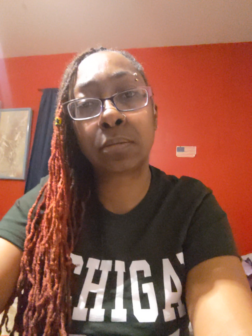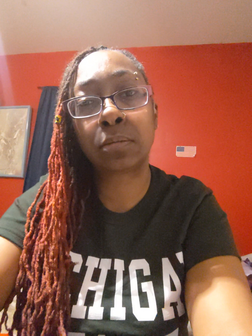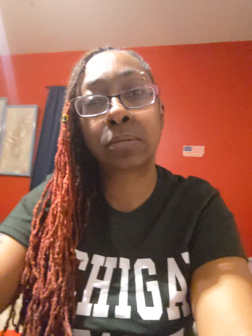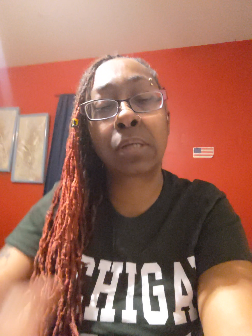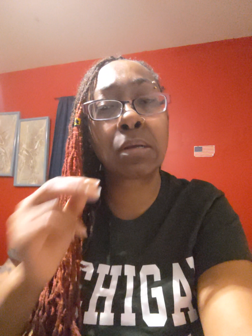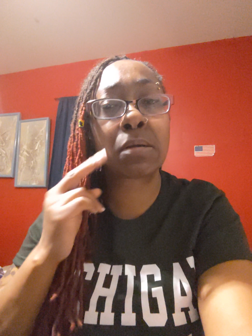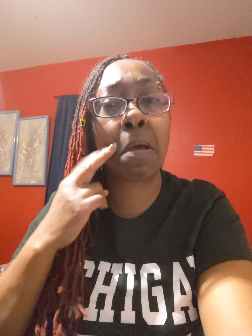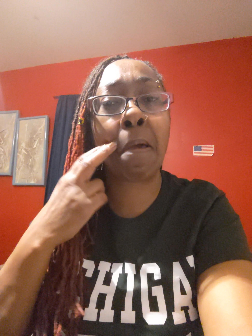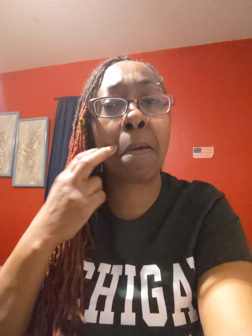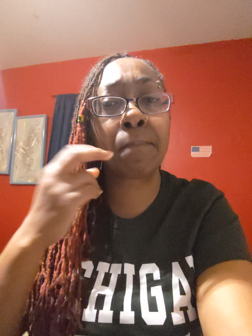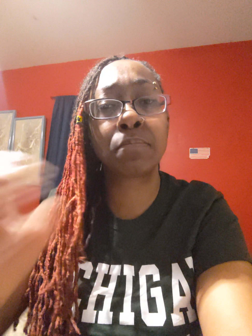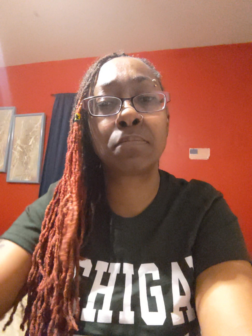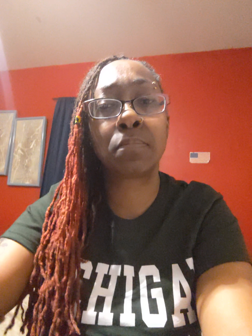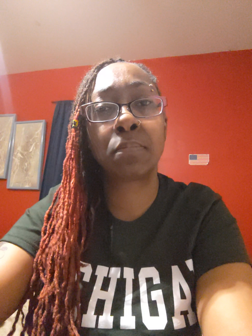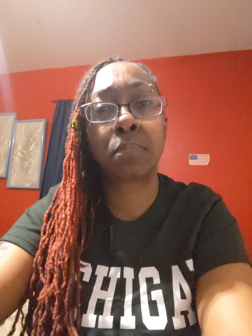gum